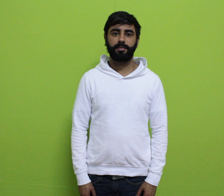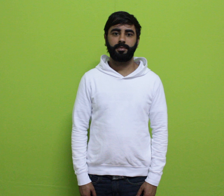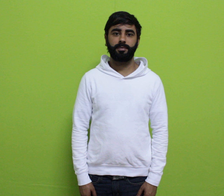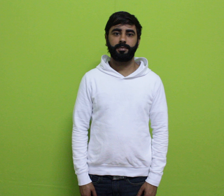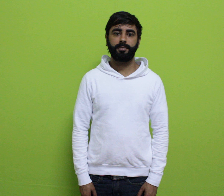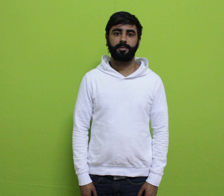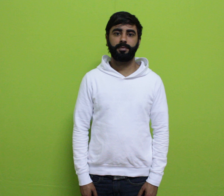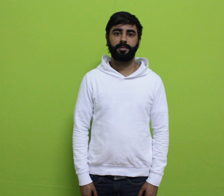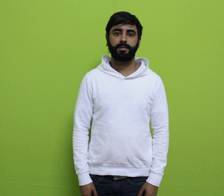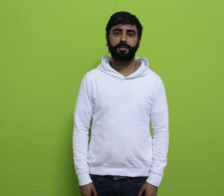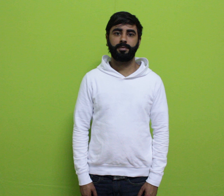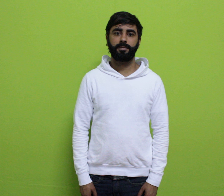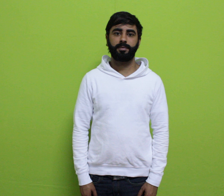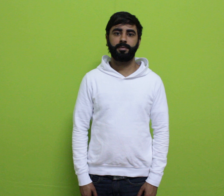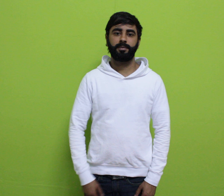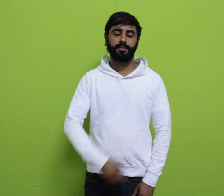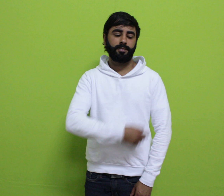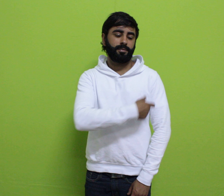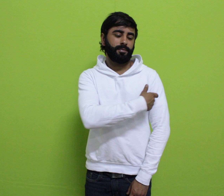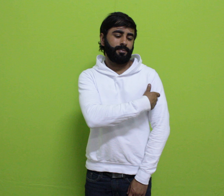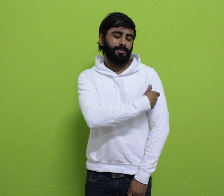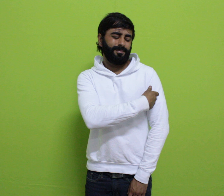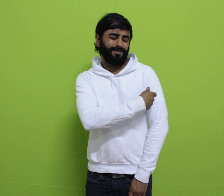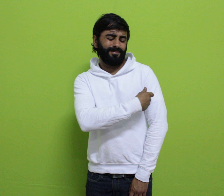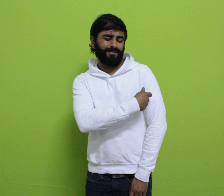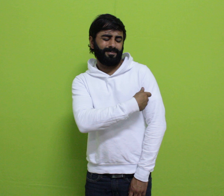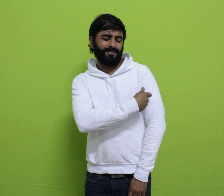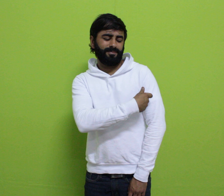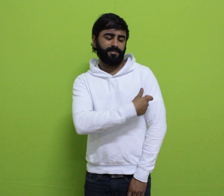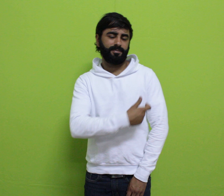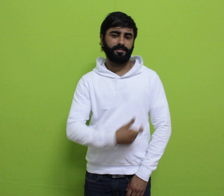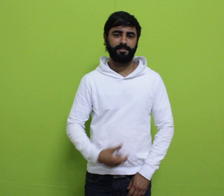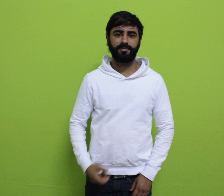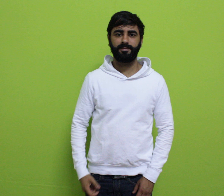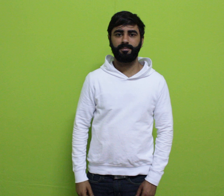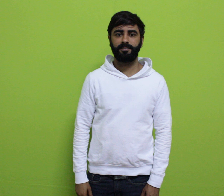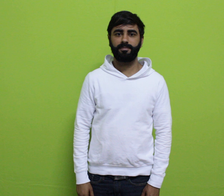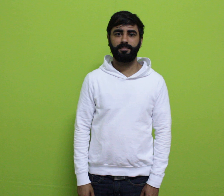vacina